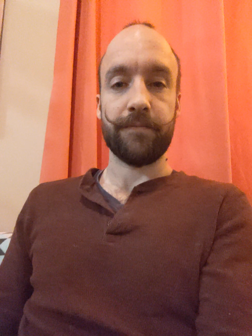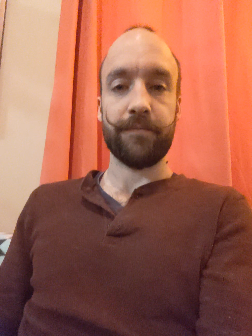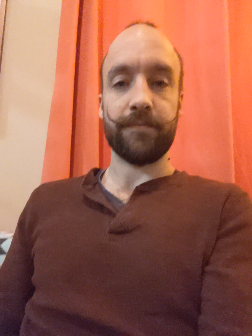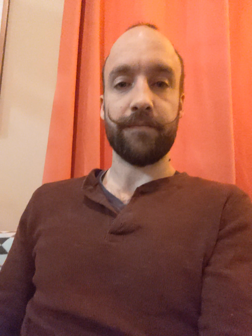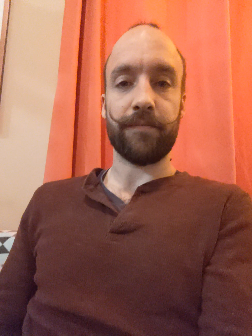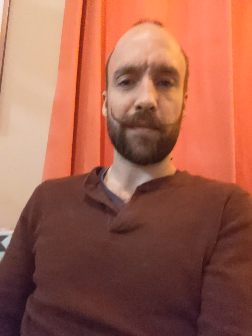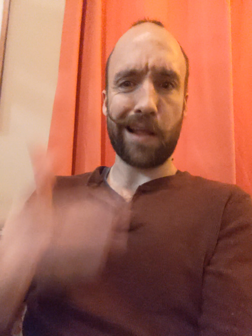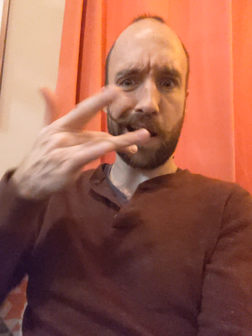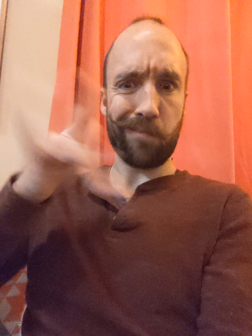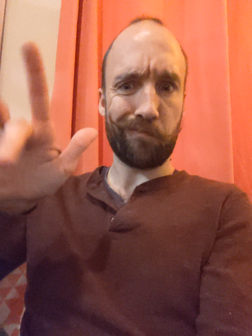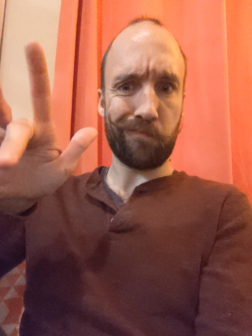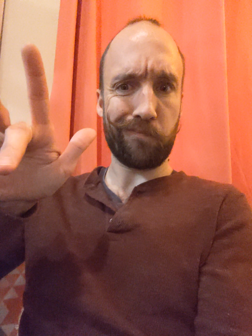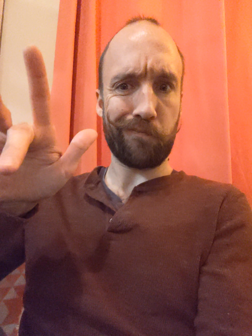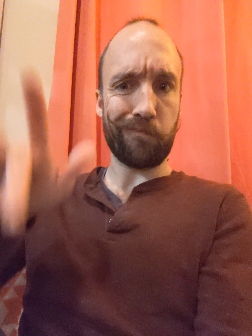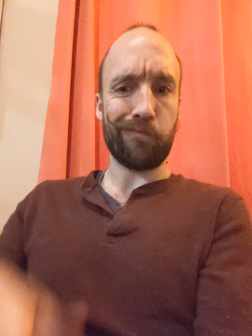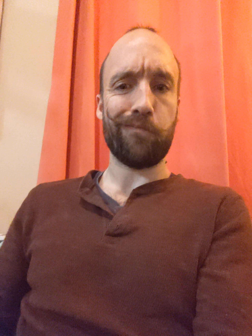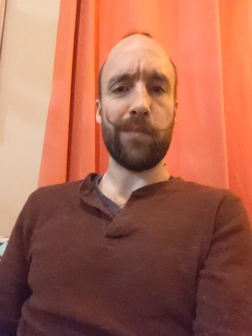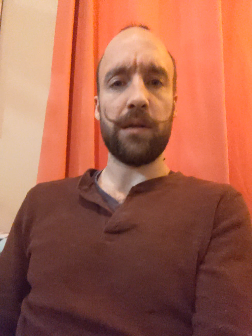empty